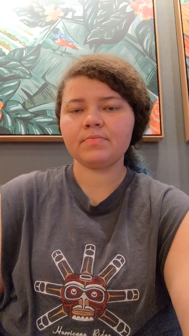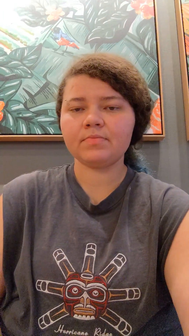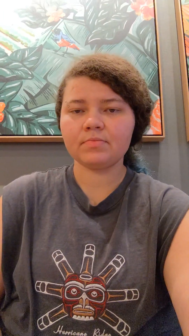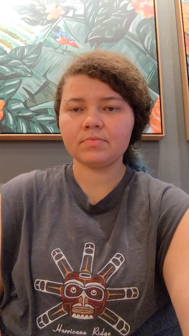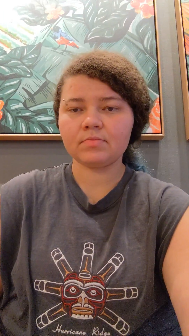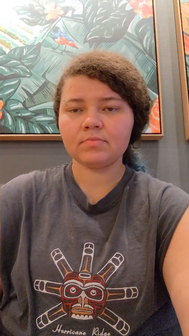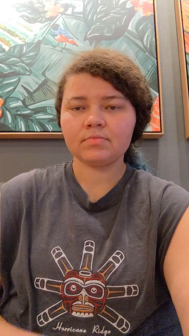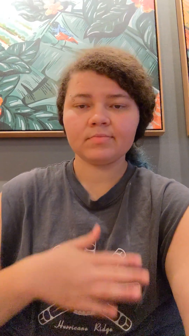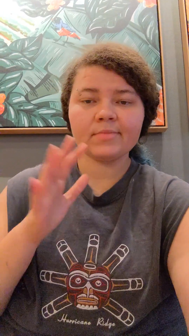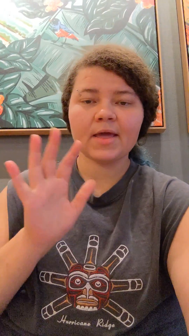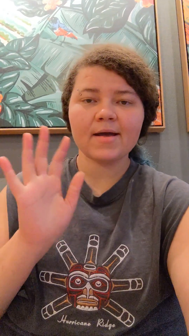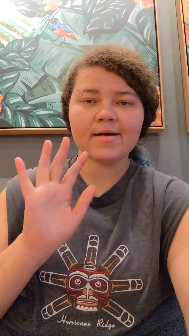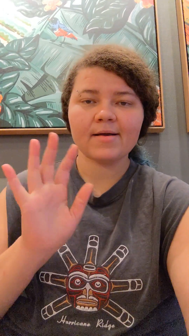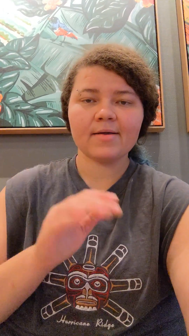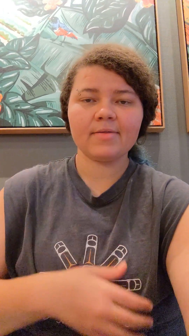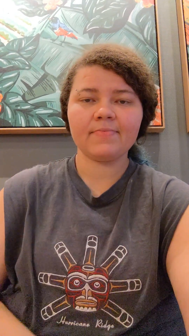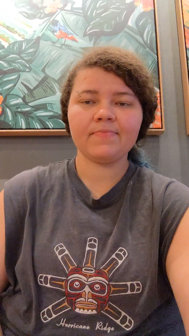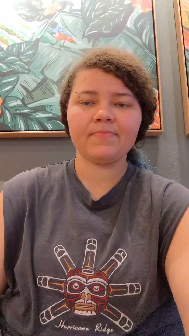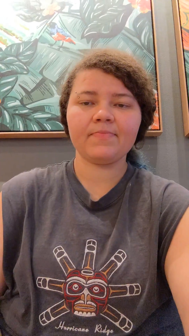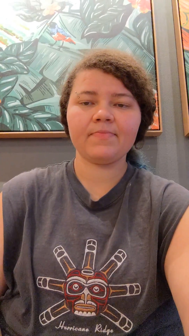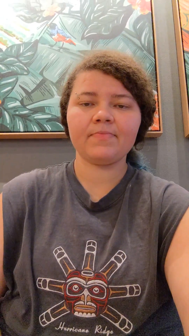hi